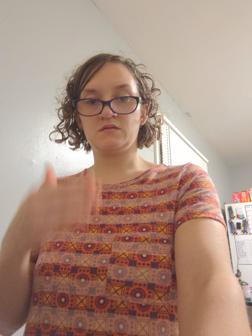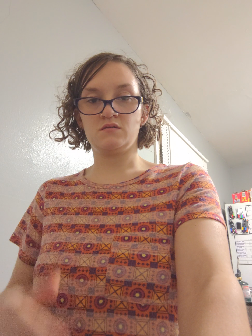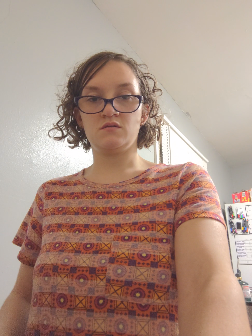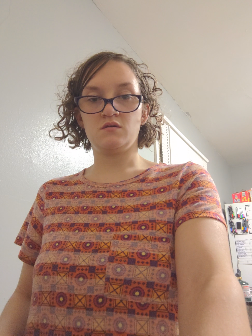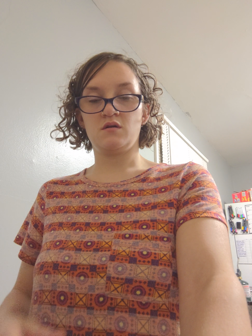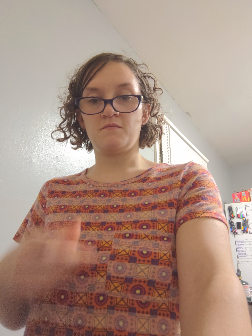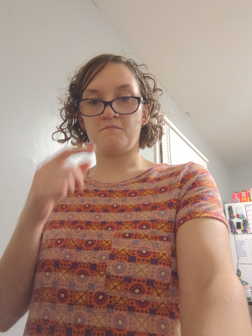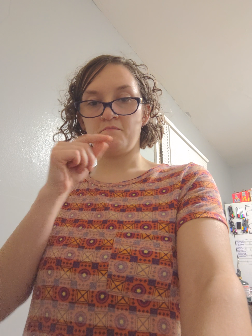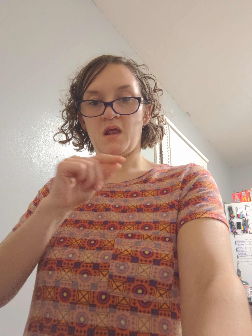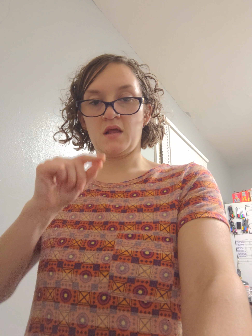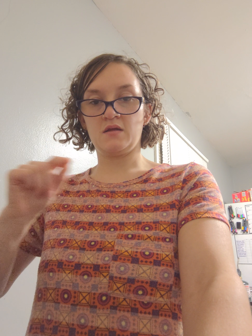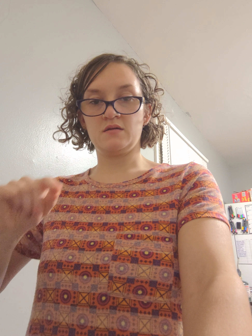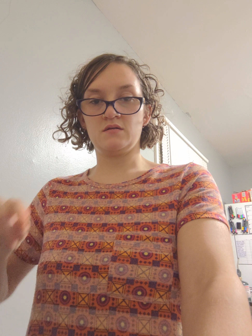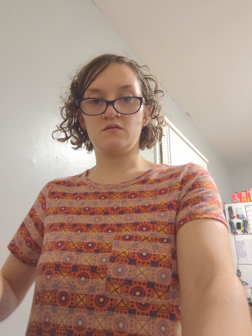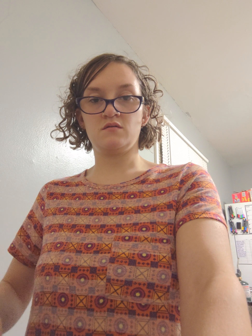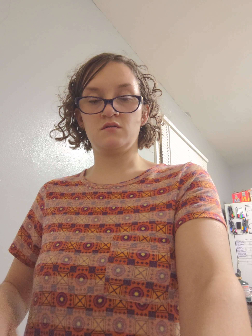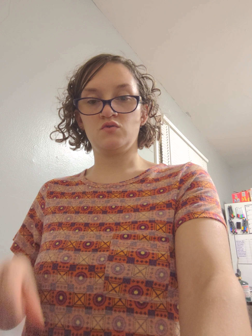pen